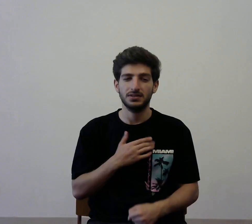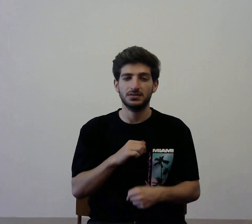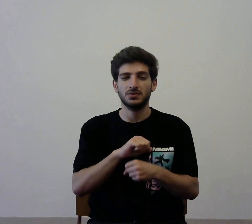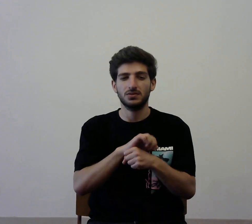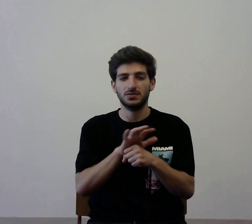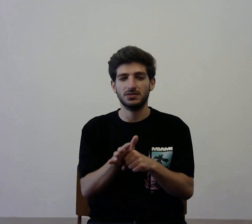covid